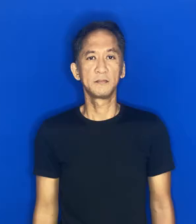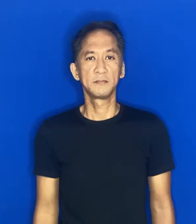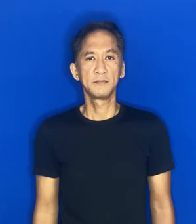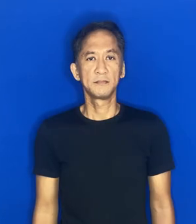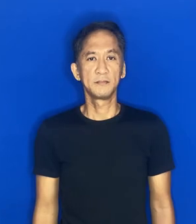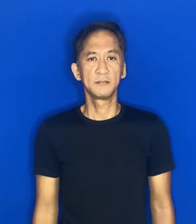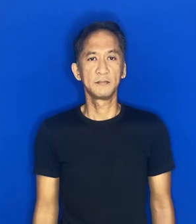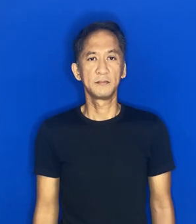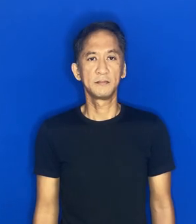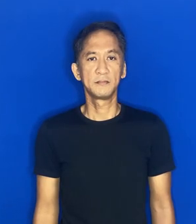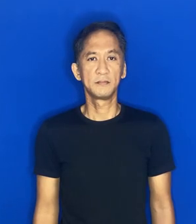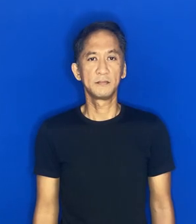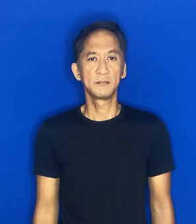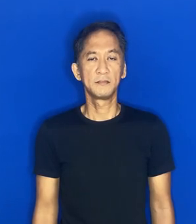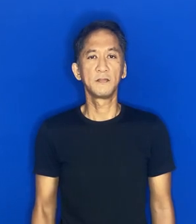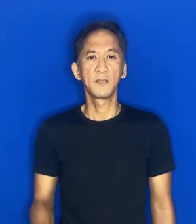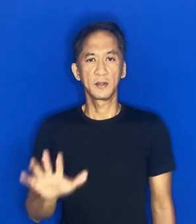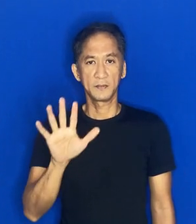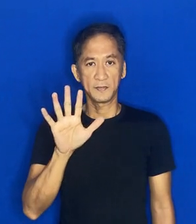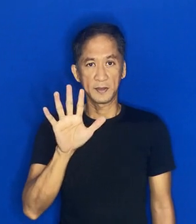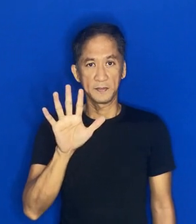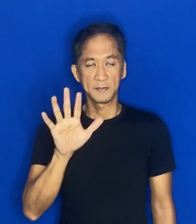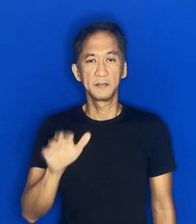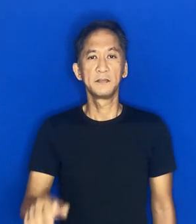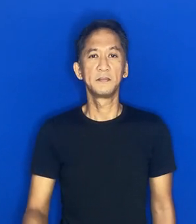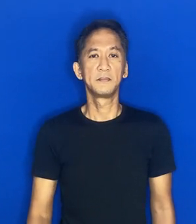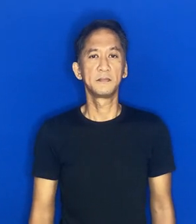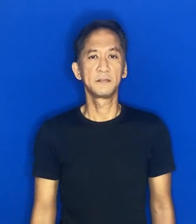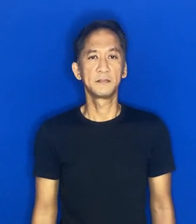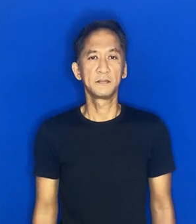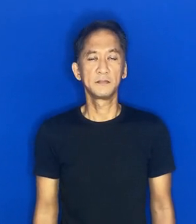five